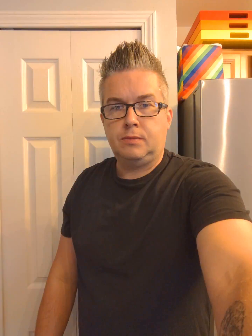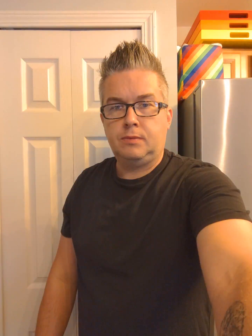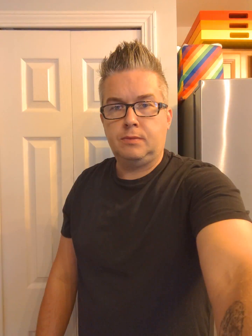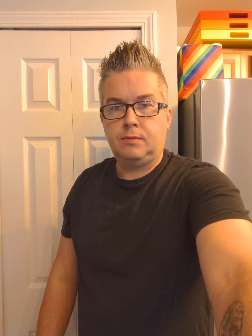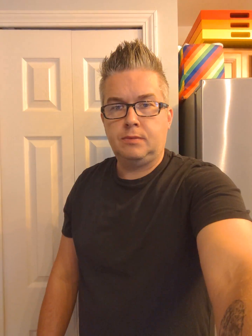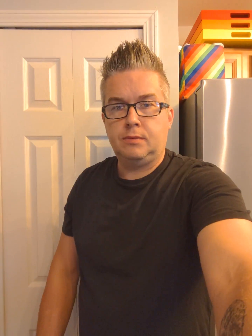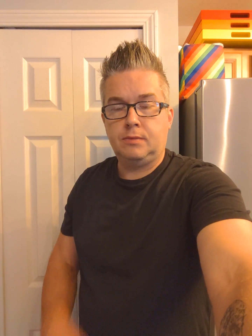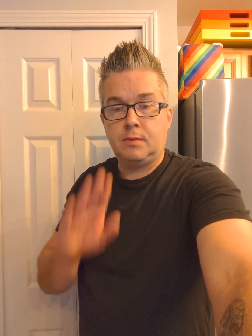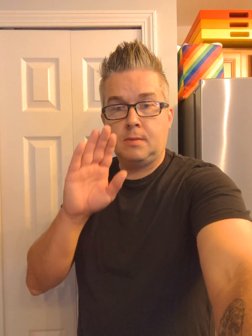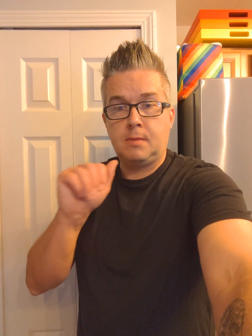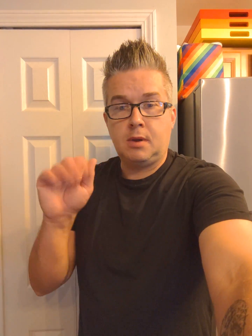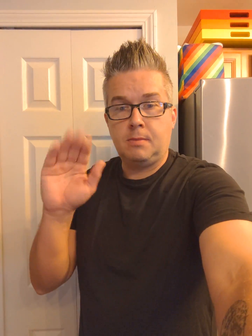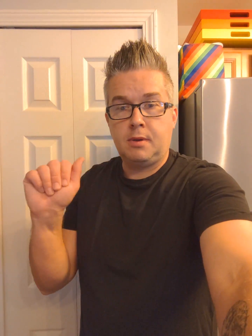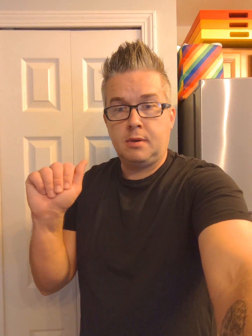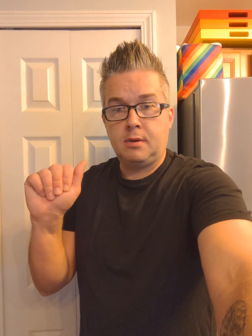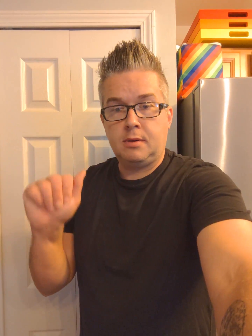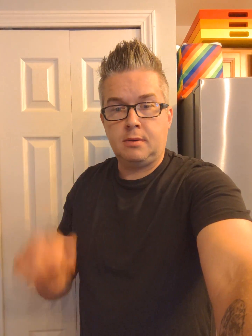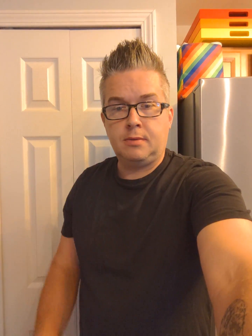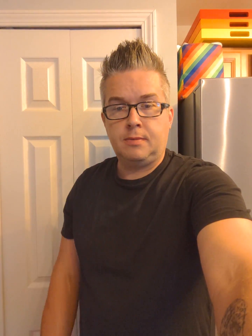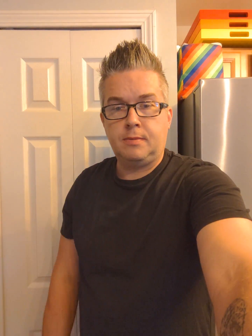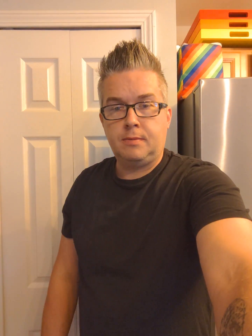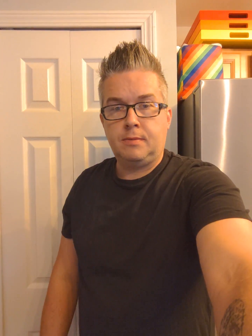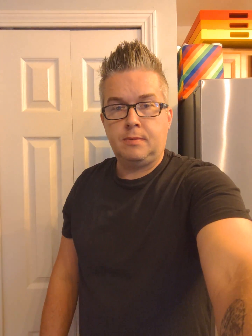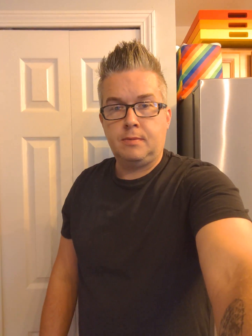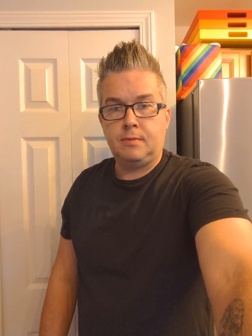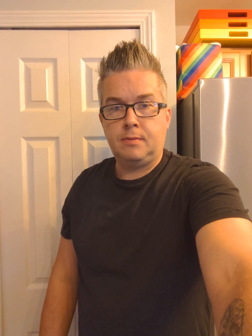baa baa